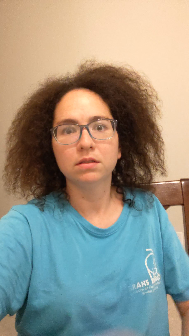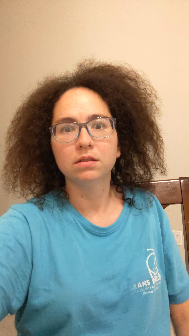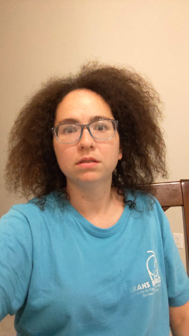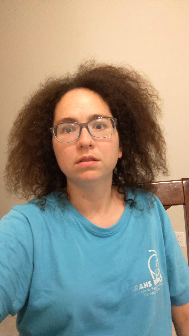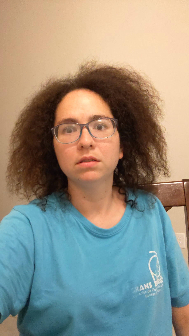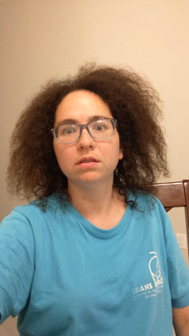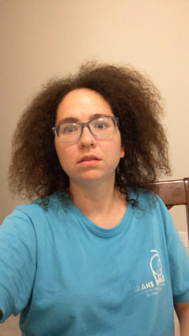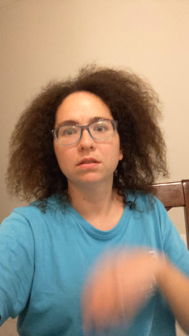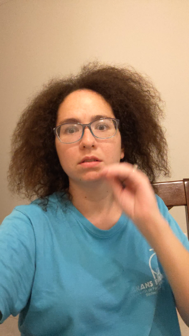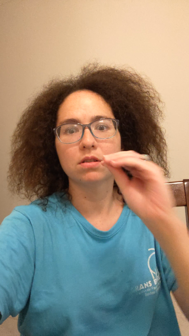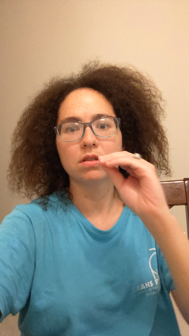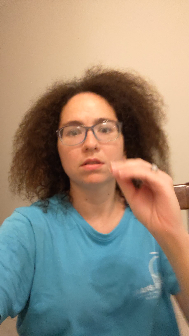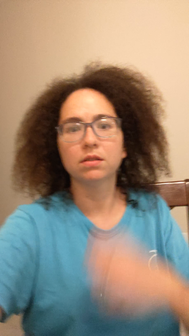fix